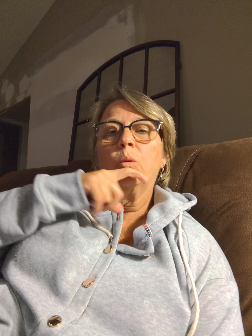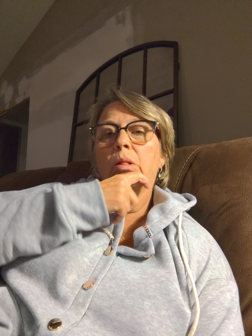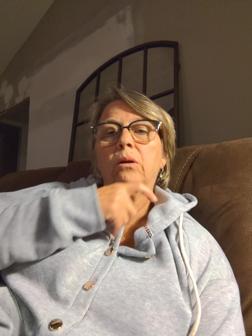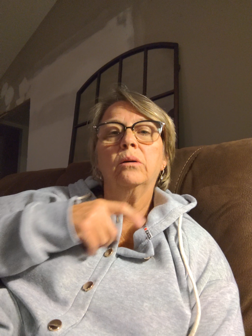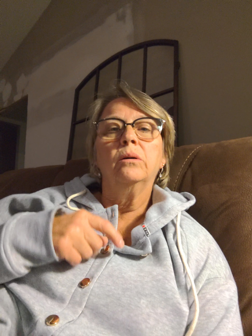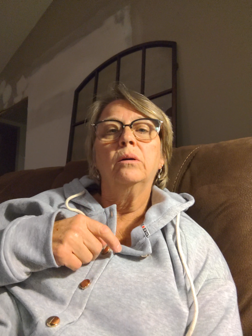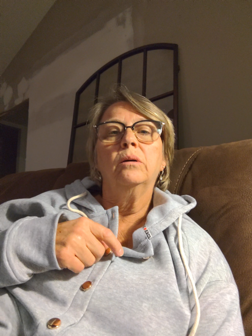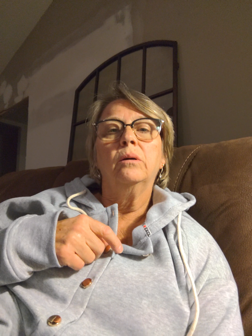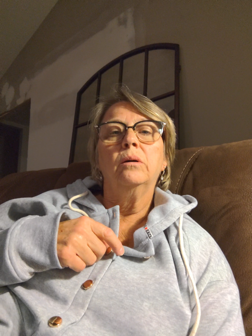cereal